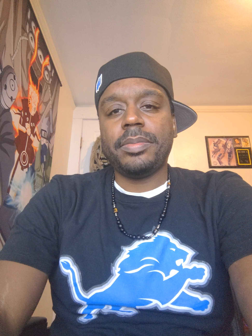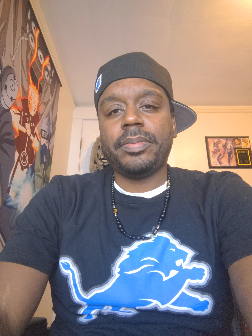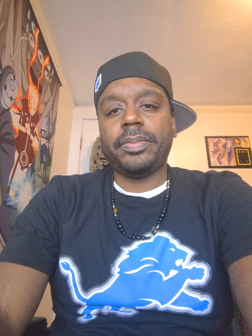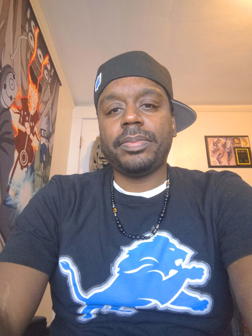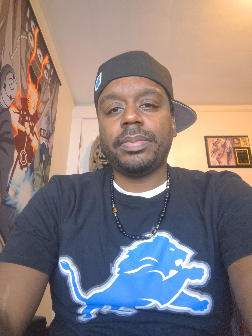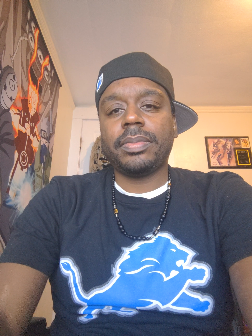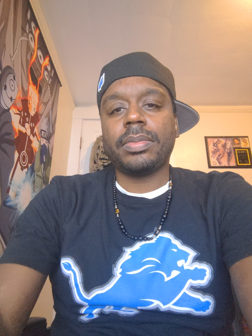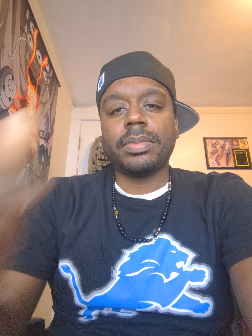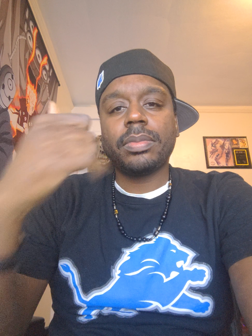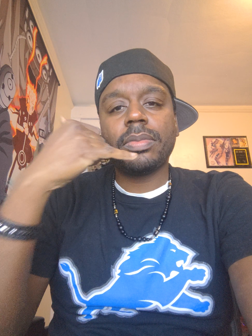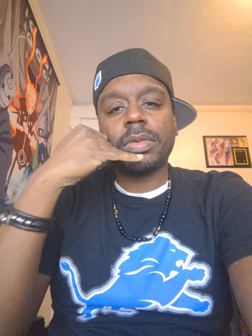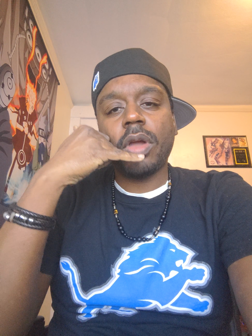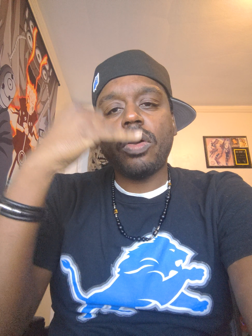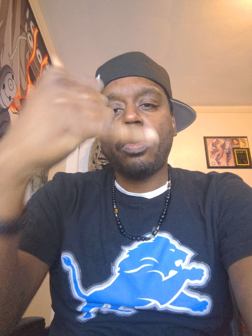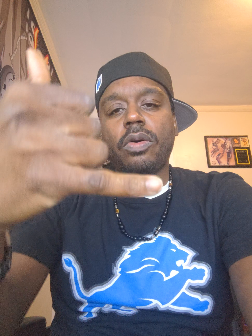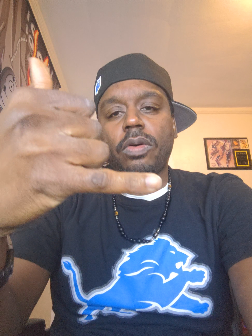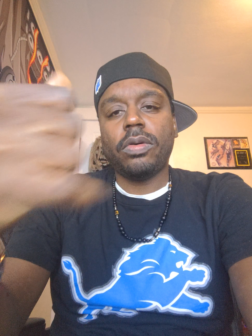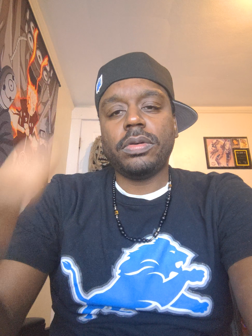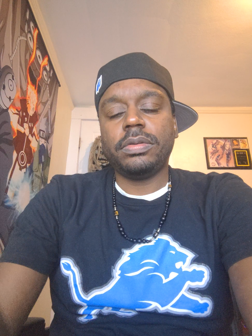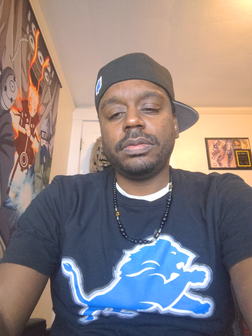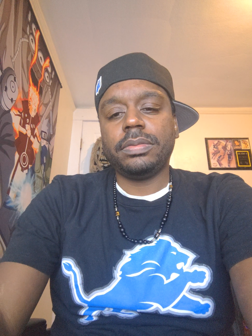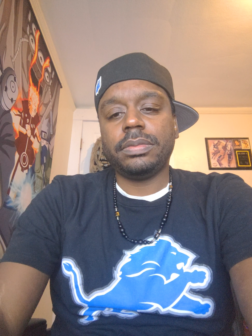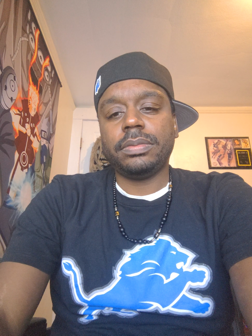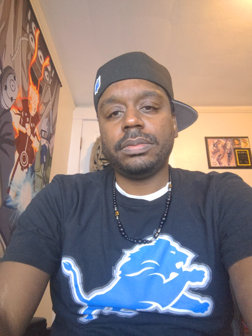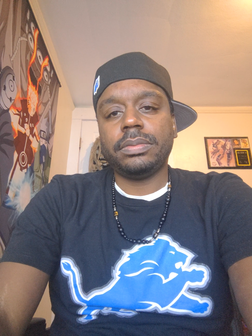call on the phone